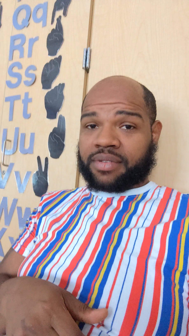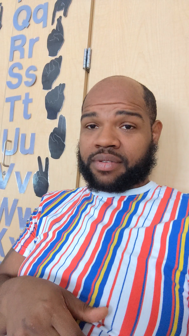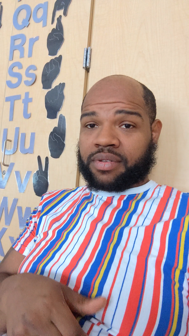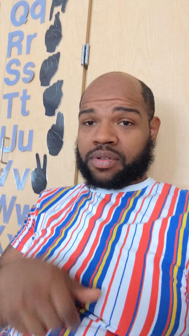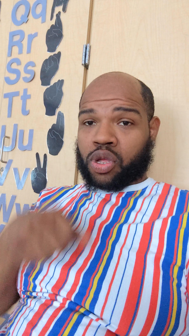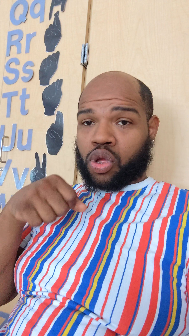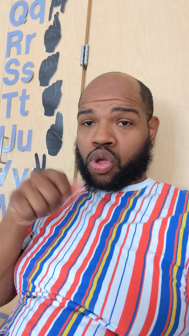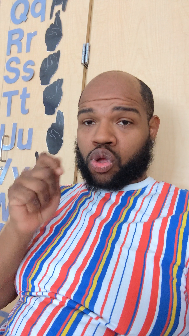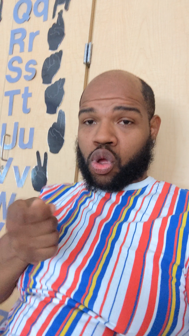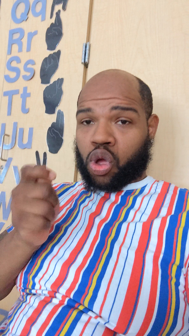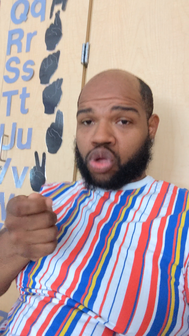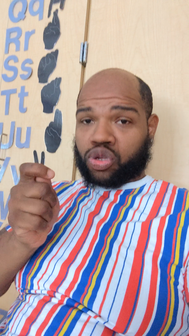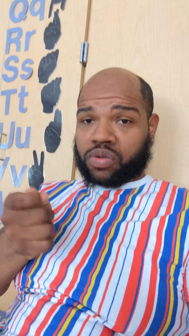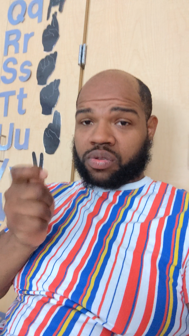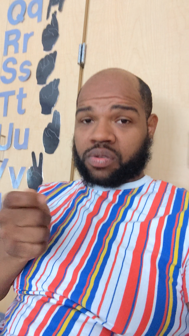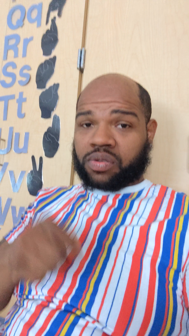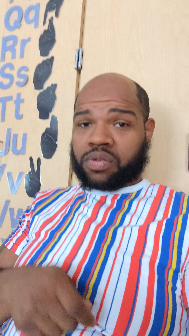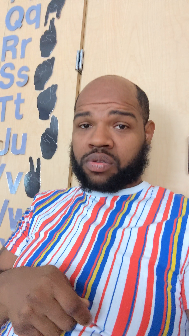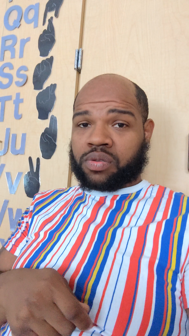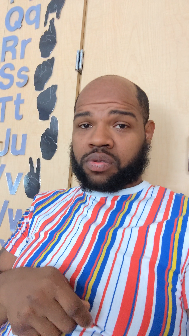cart